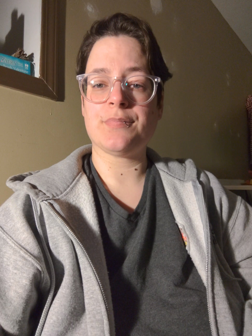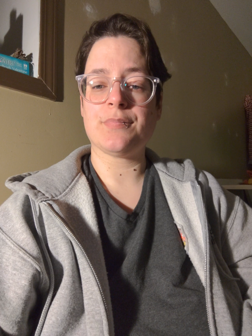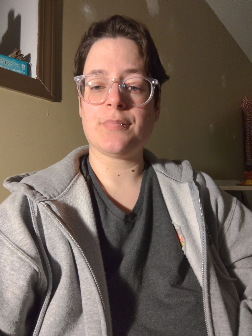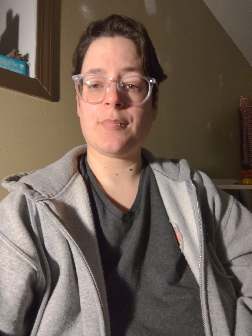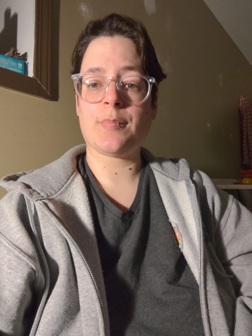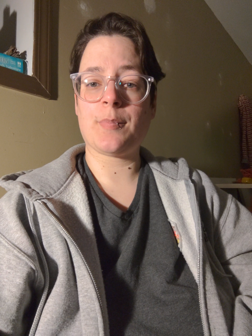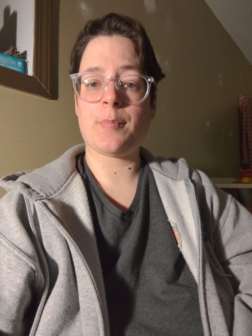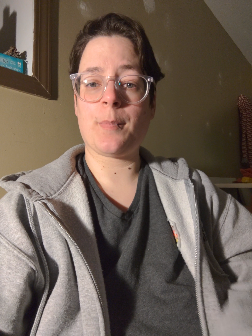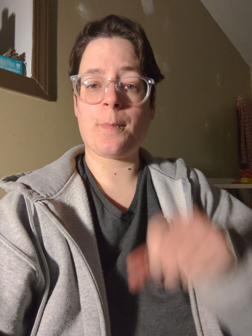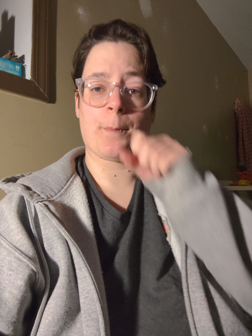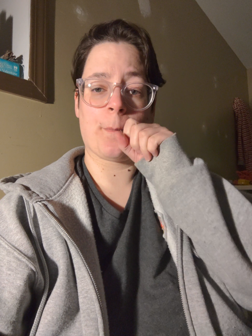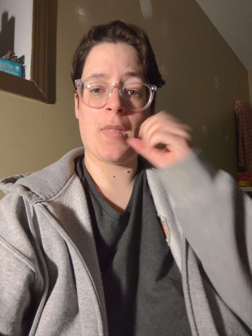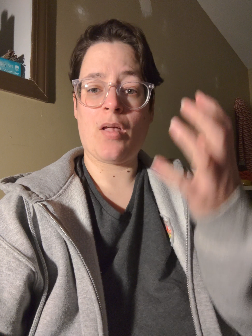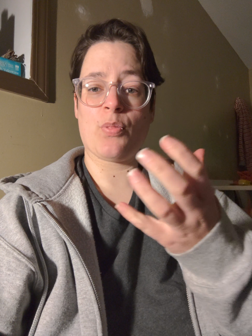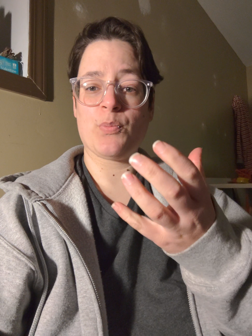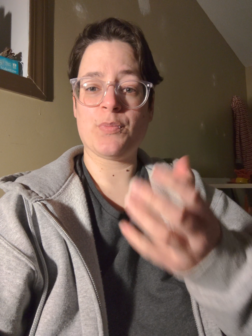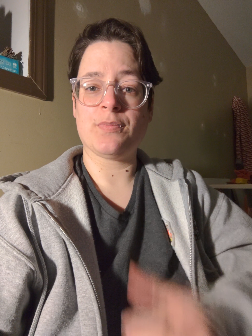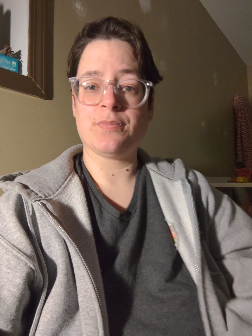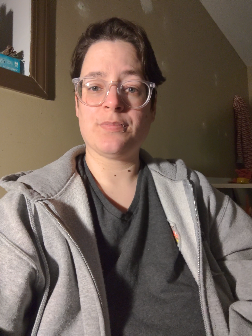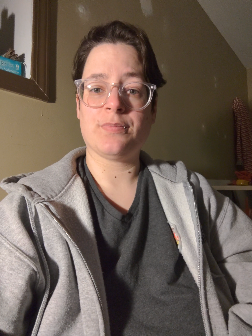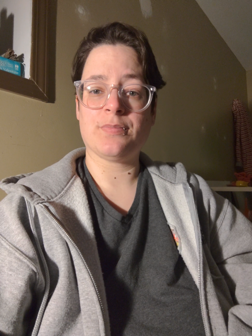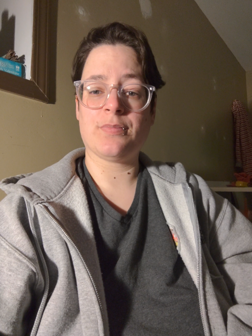balloon